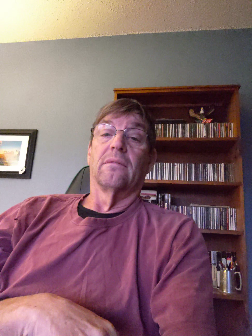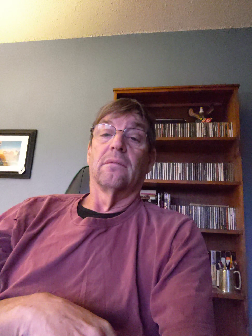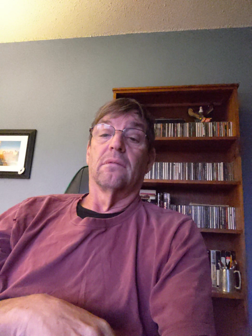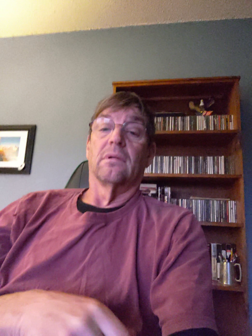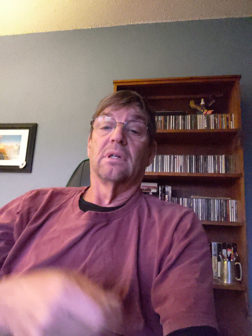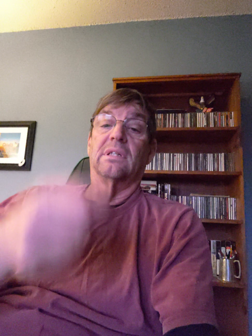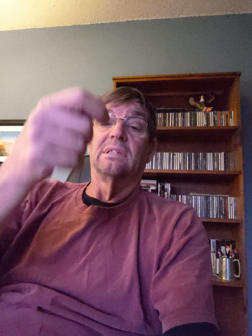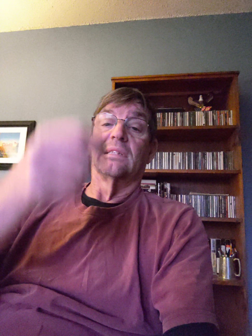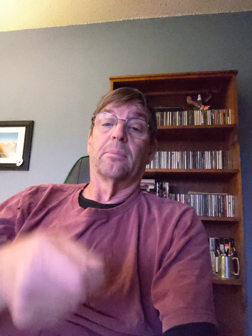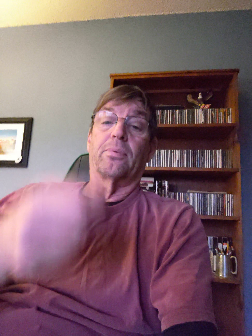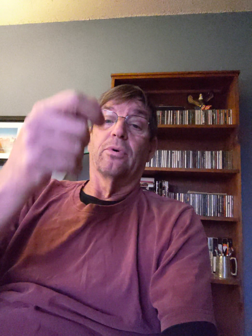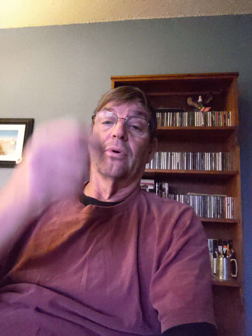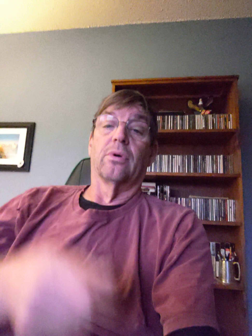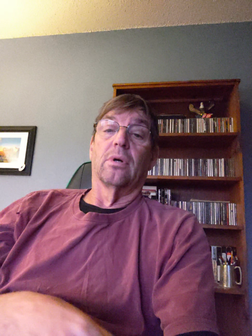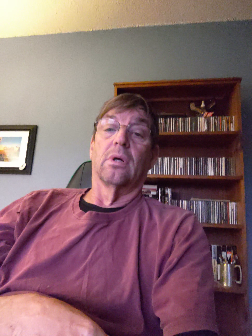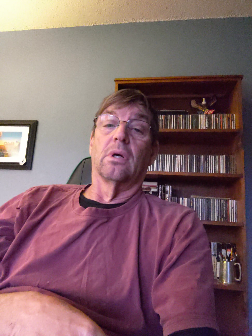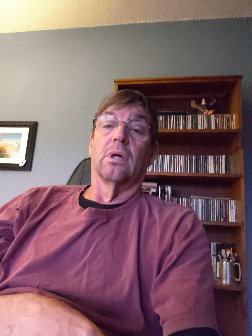zipper